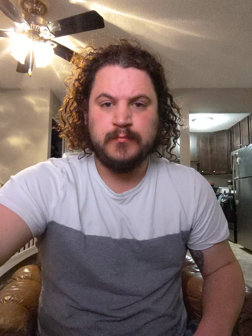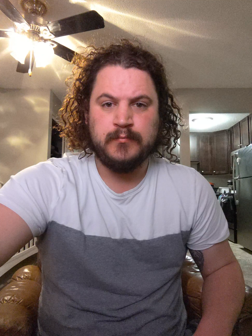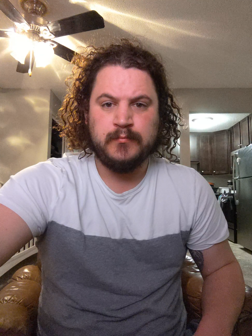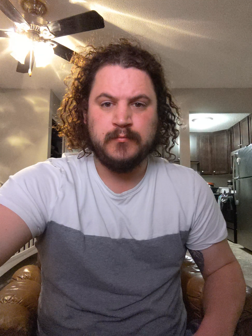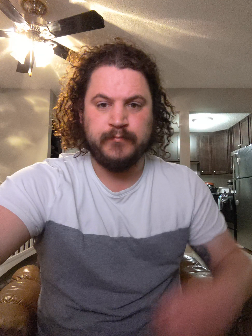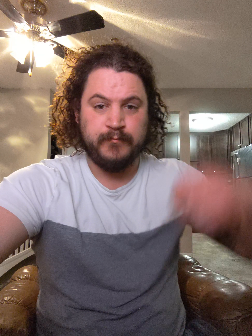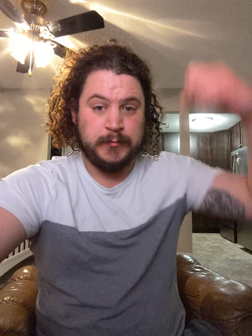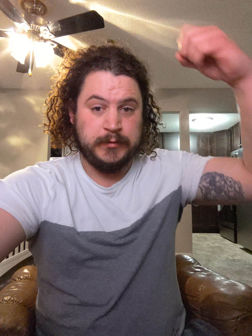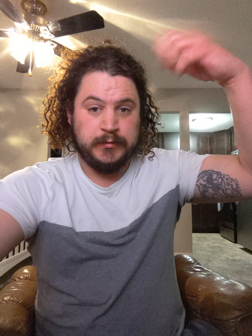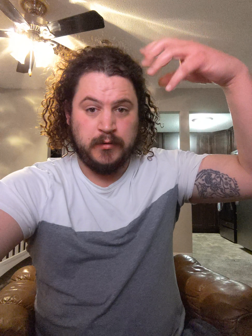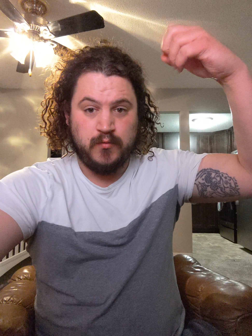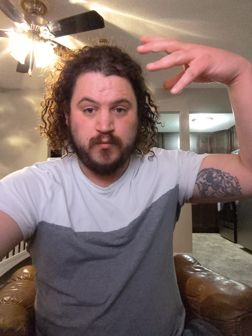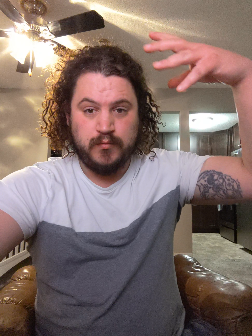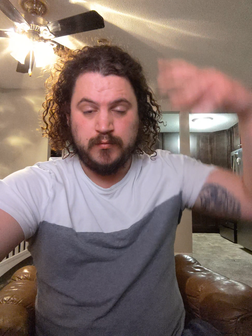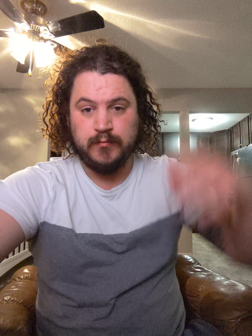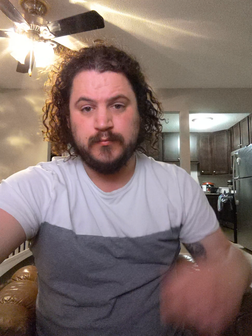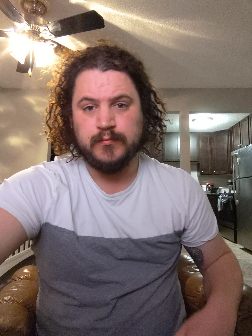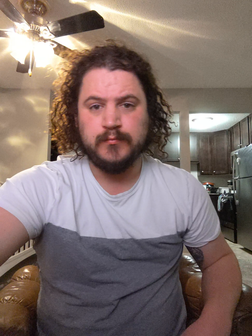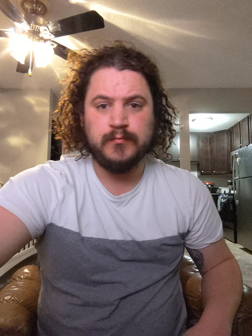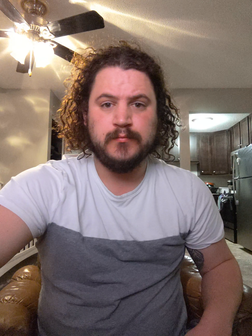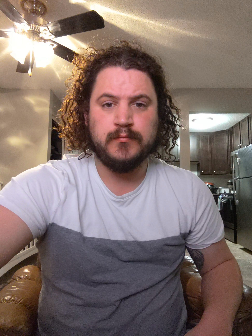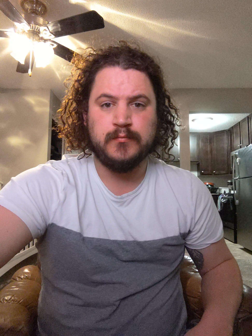shower